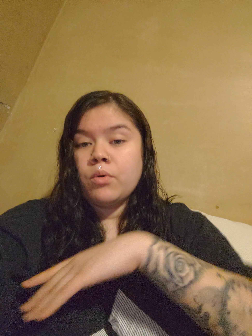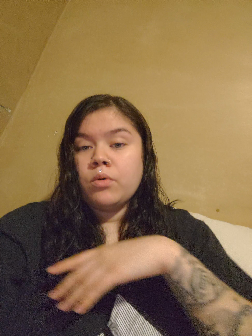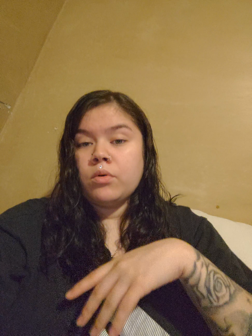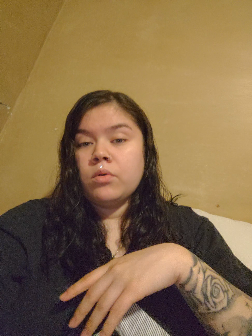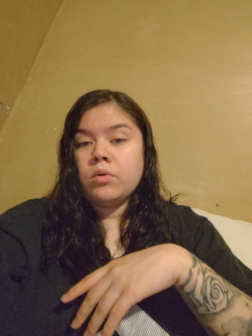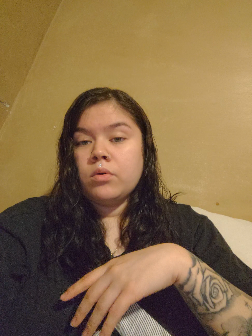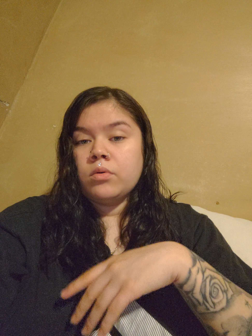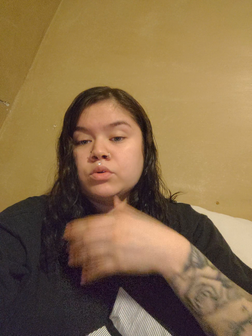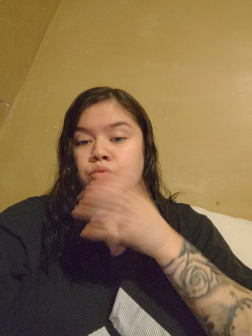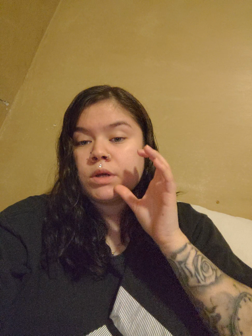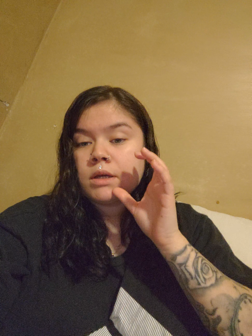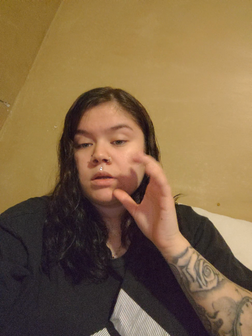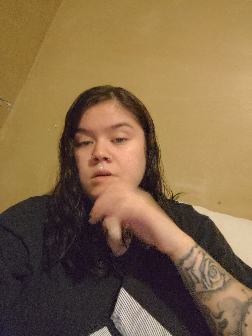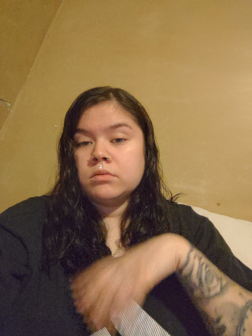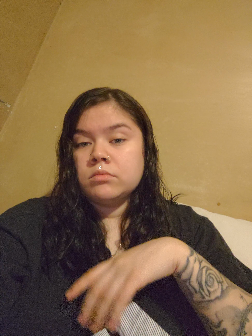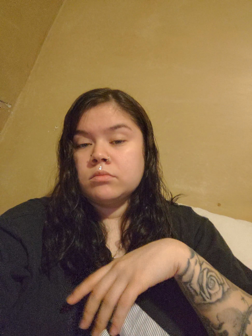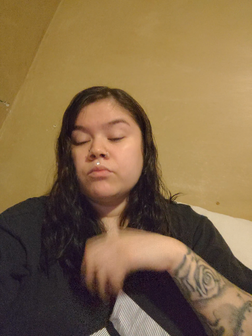drink